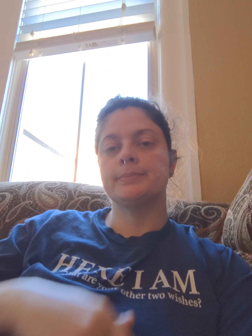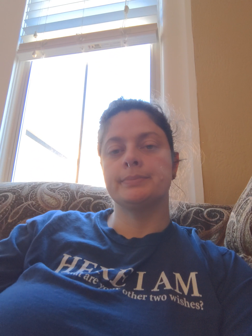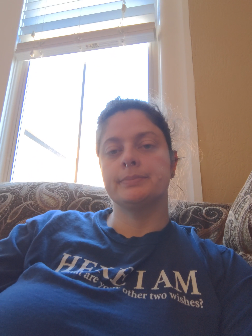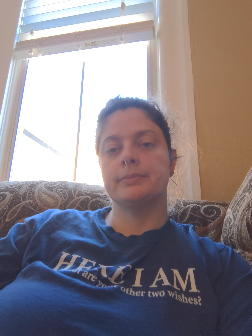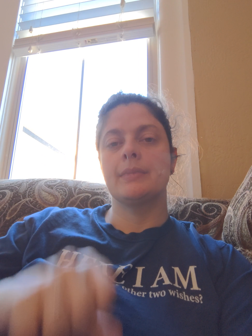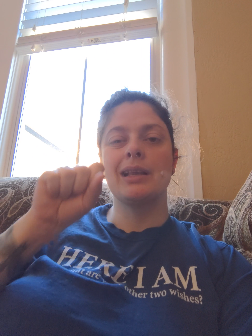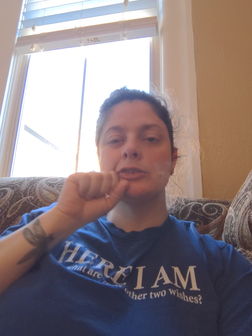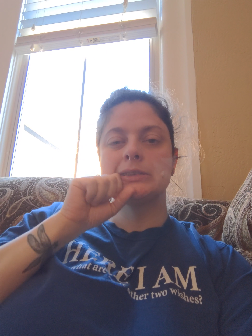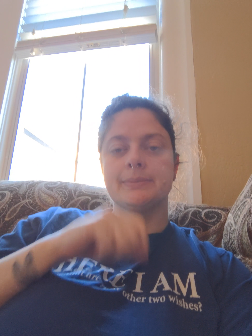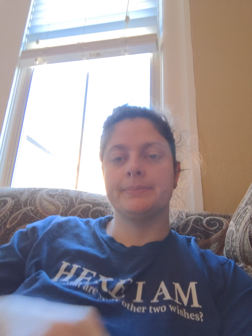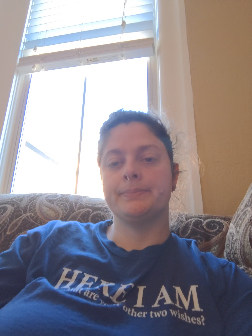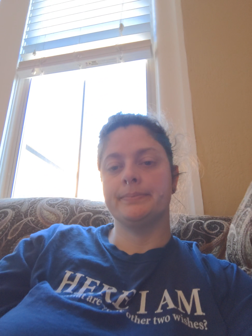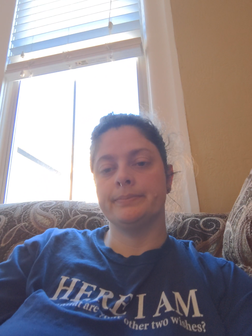carrot